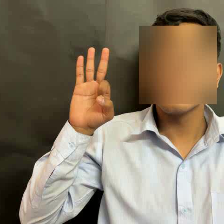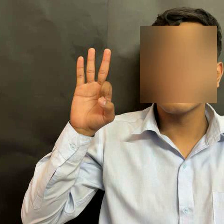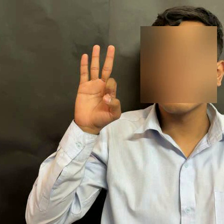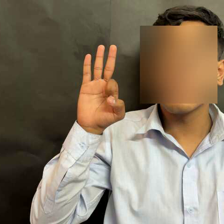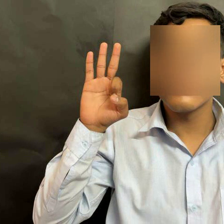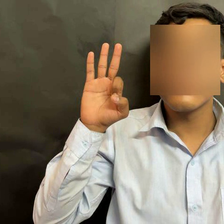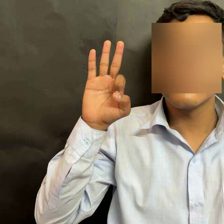F